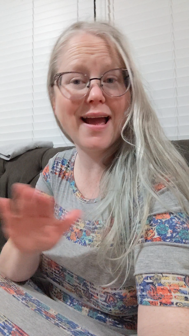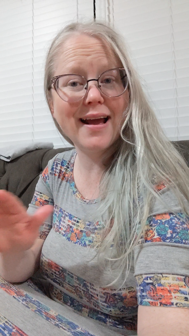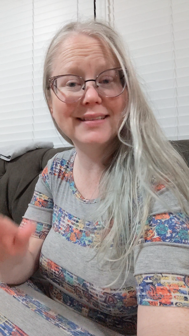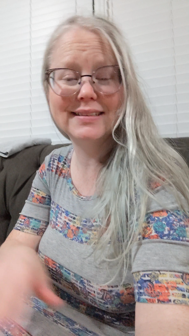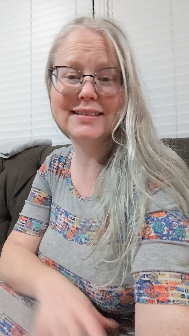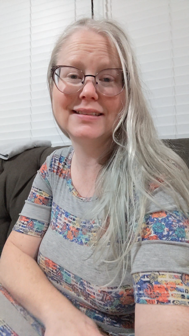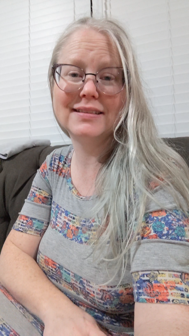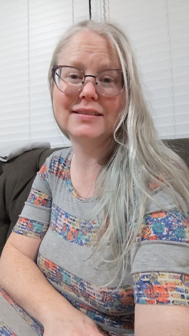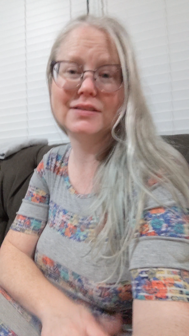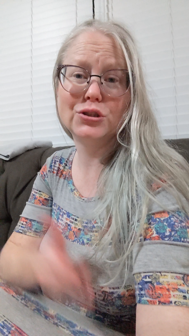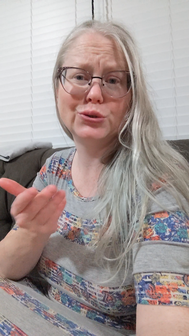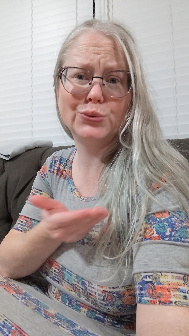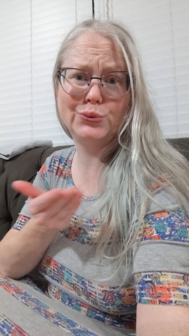new